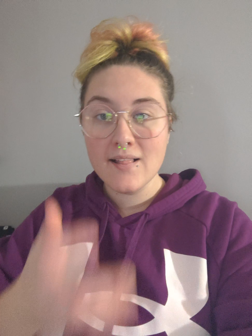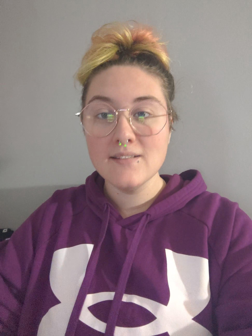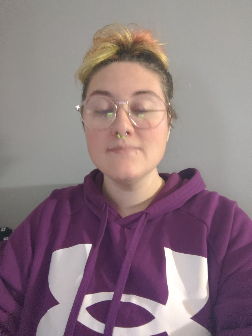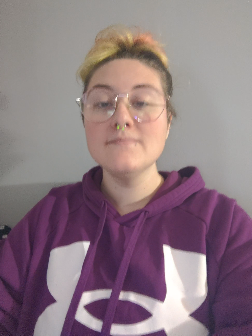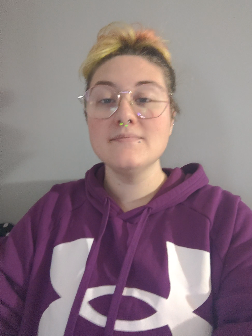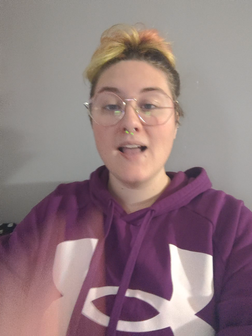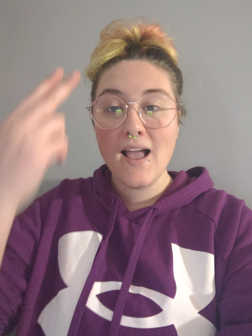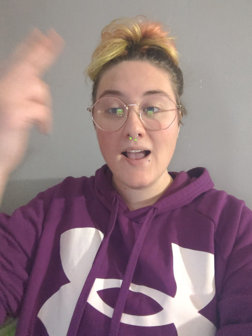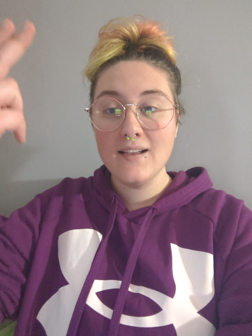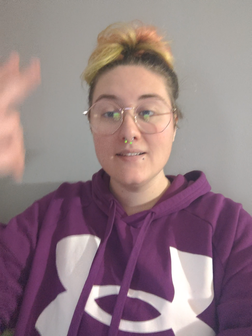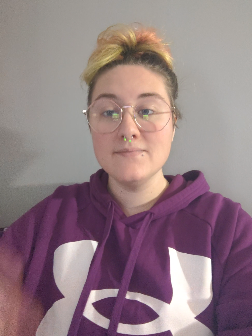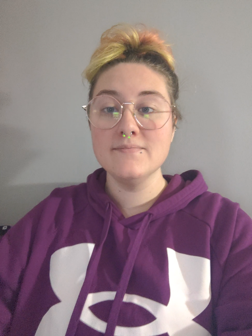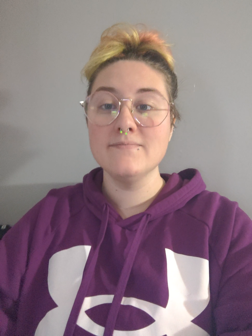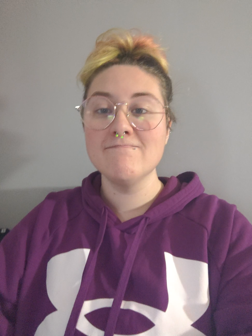high